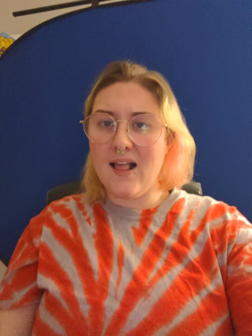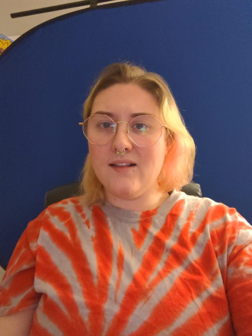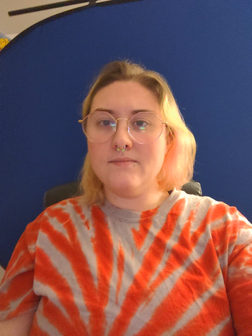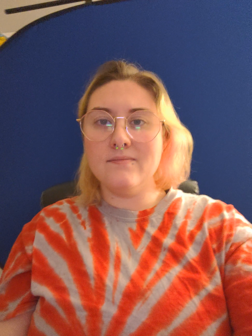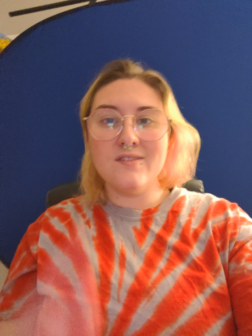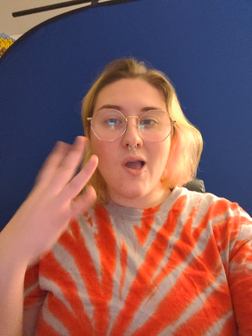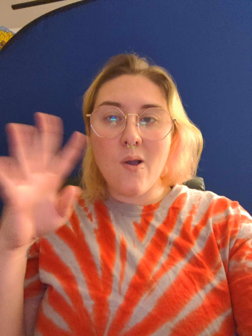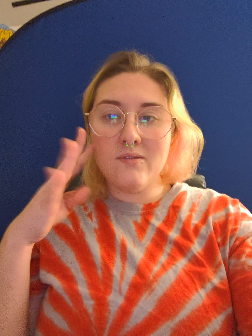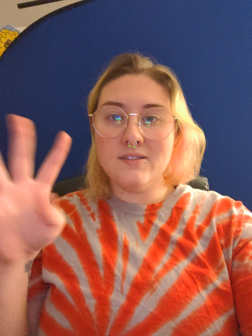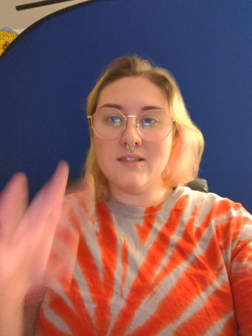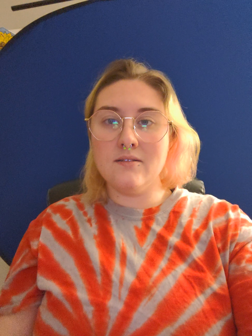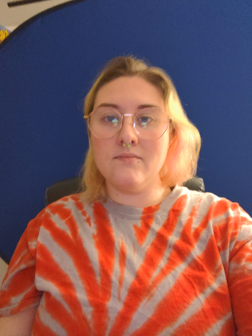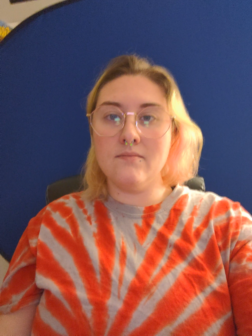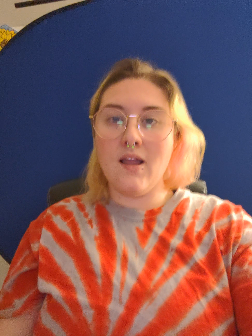noisy